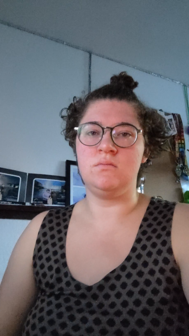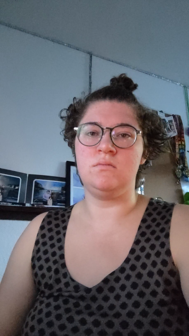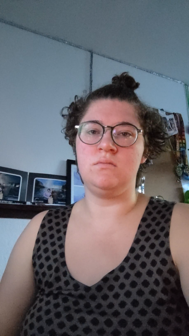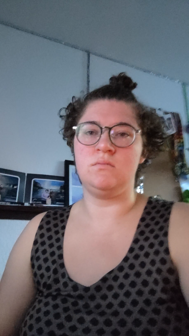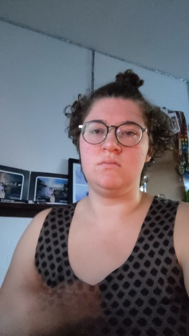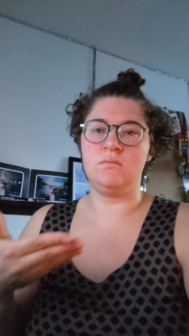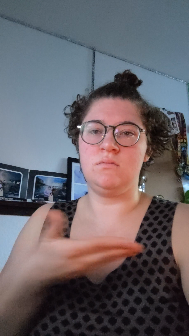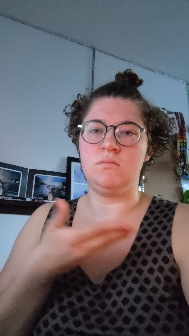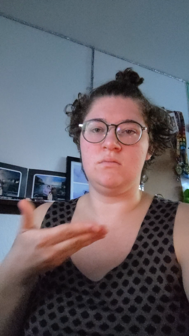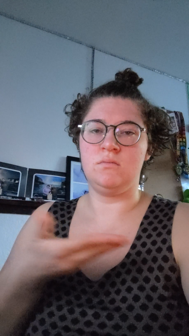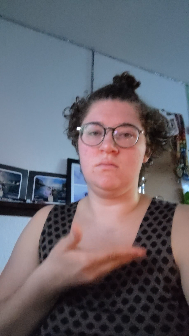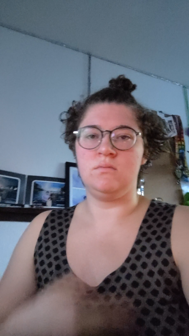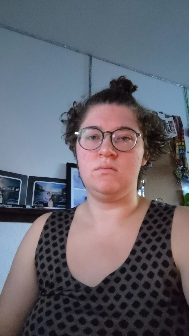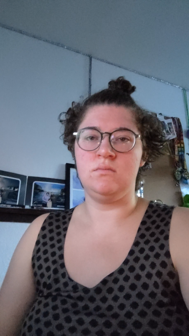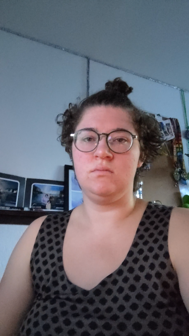baby